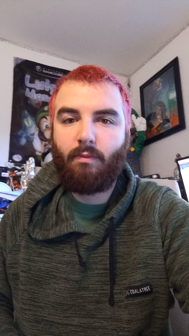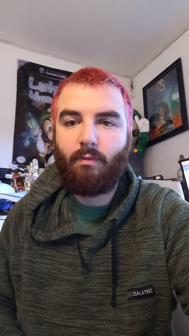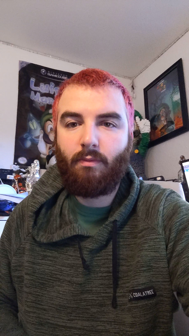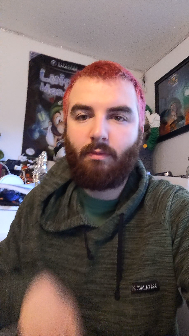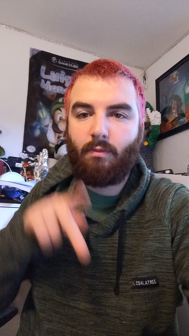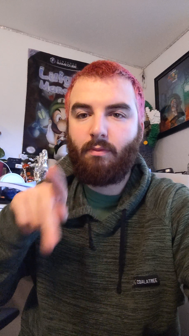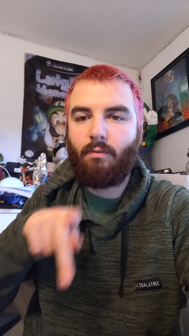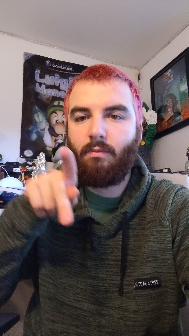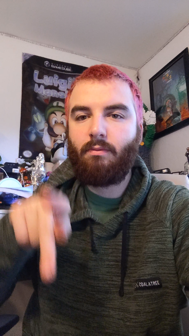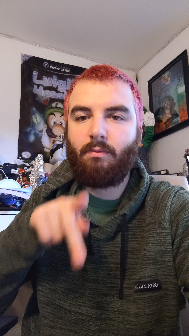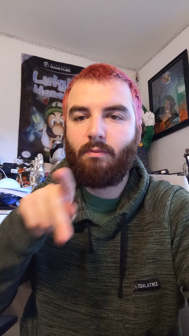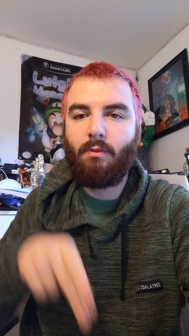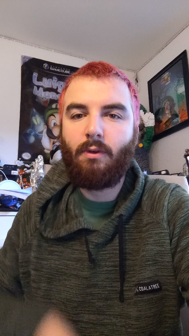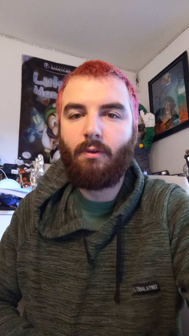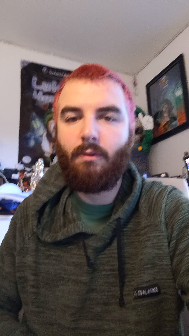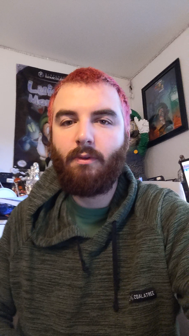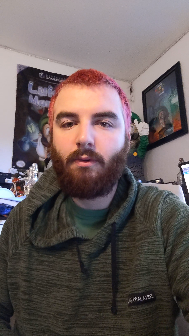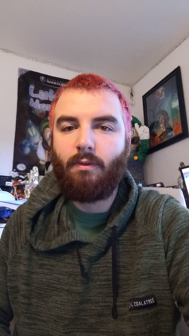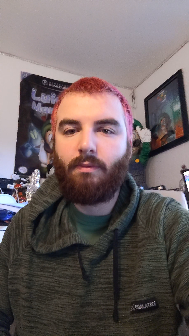people